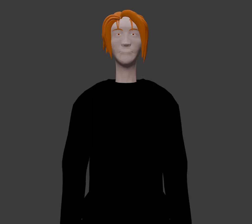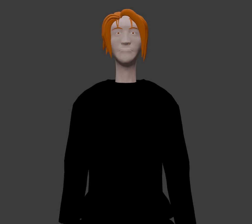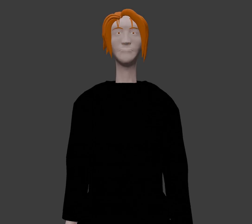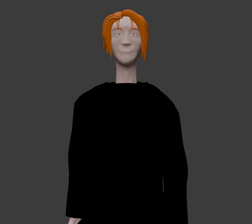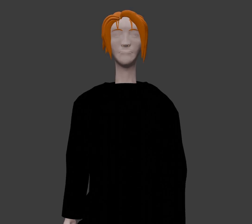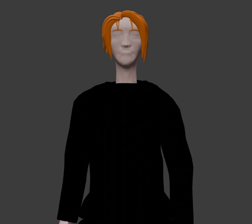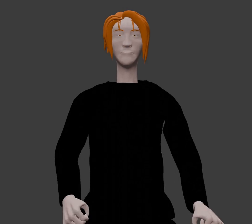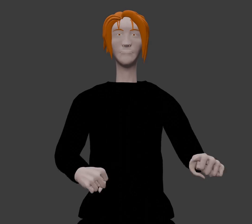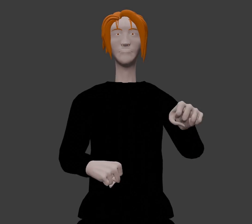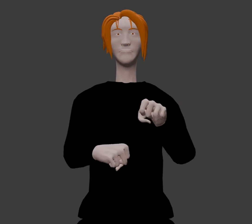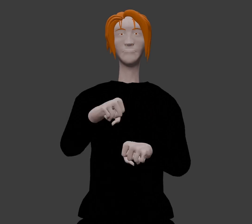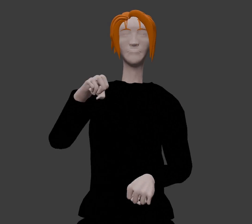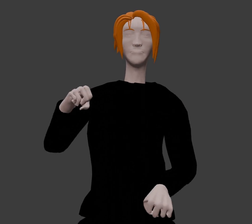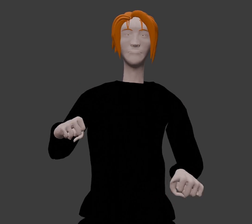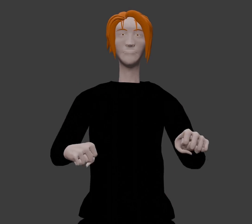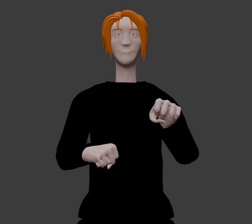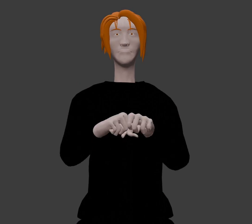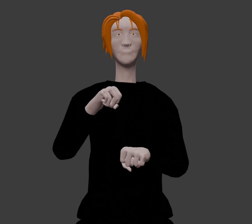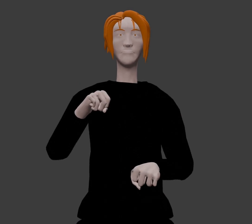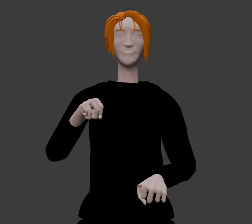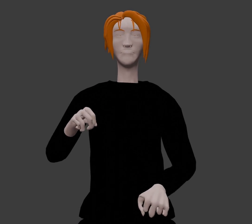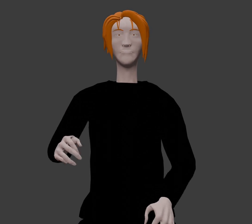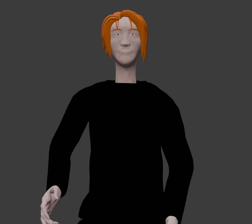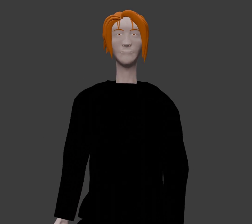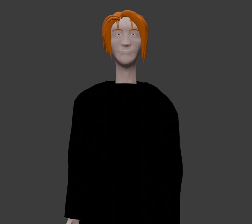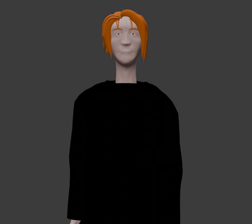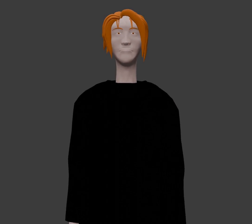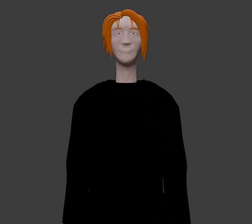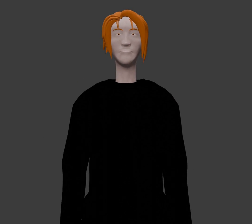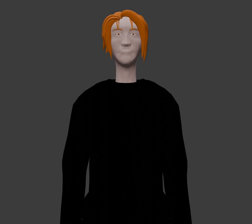Backpedaling